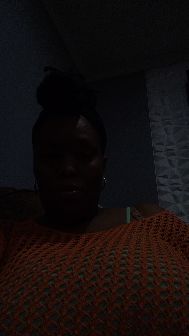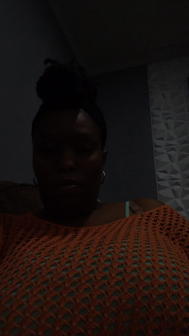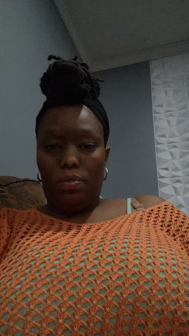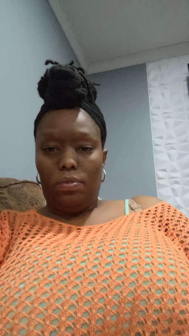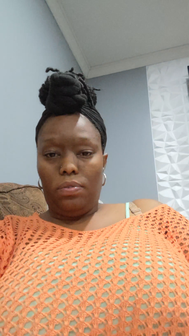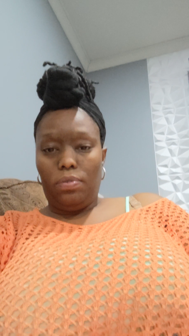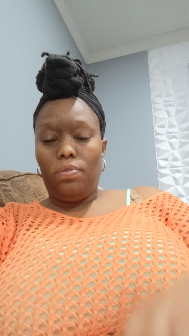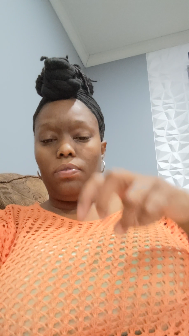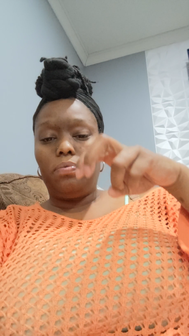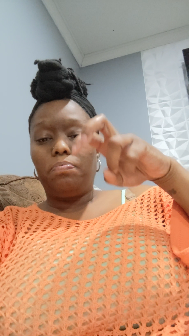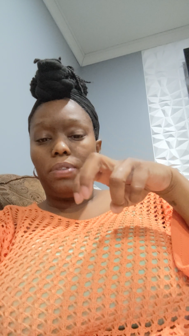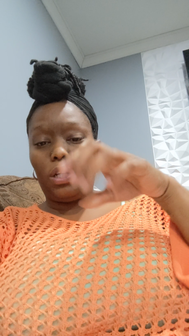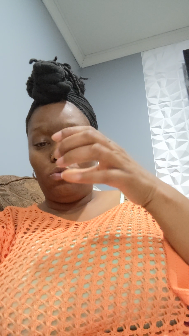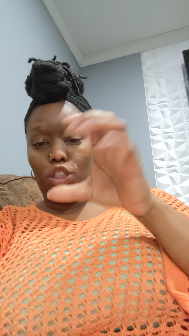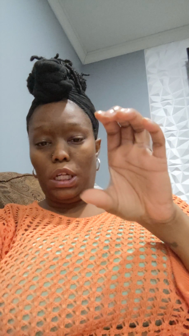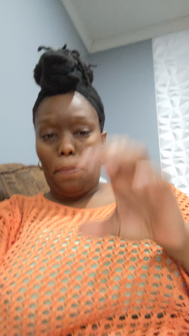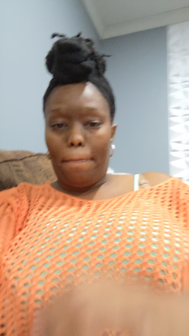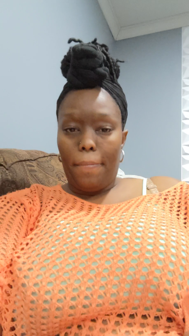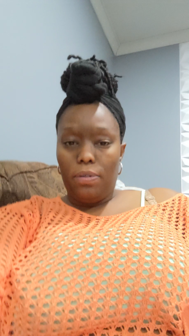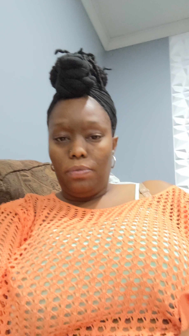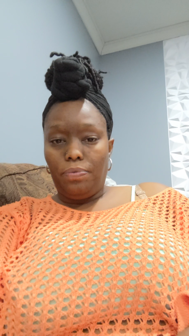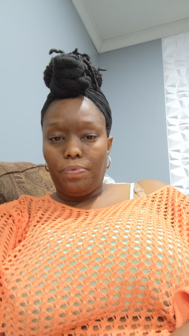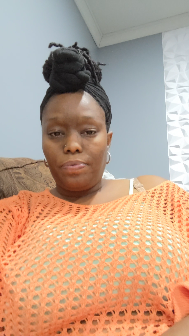potato chip